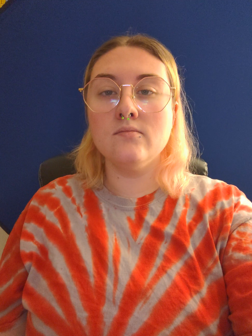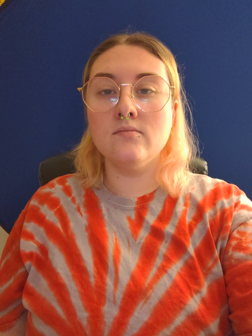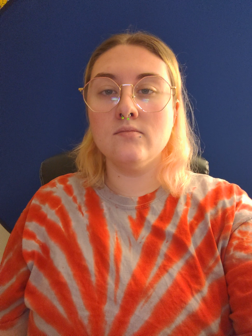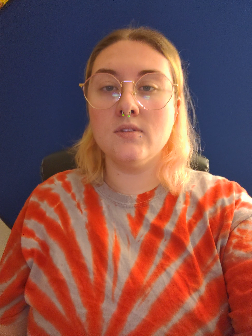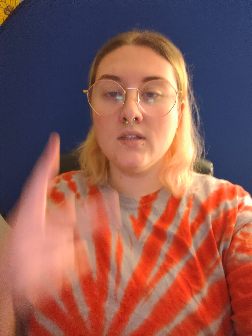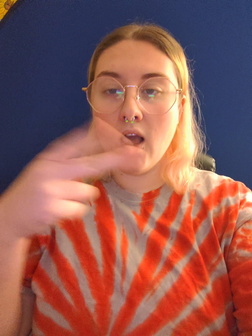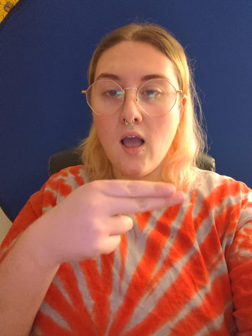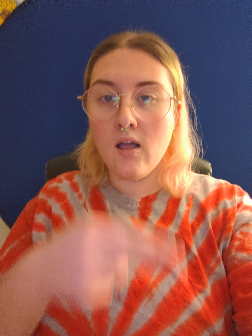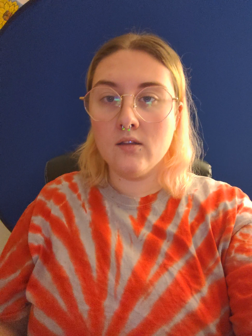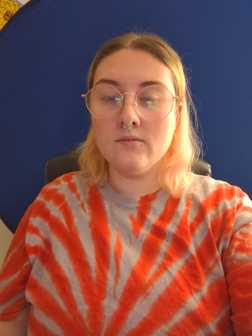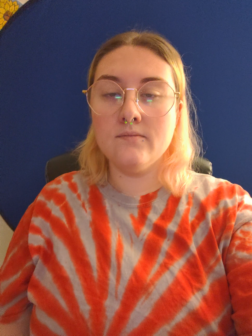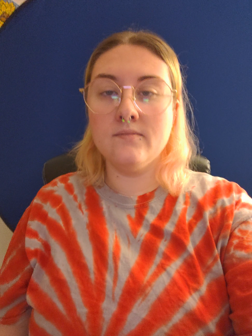cut